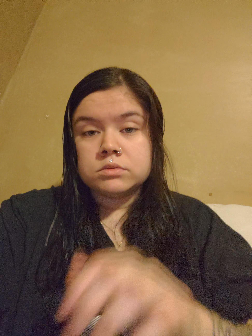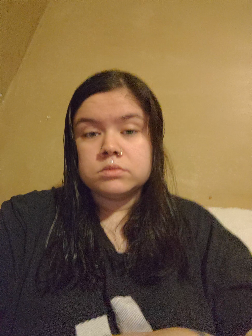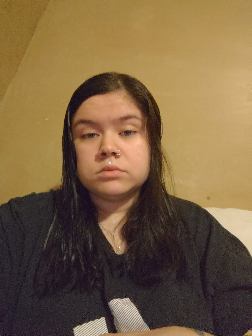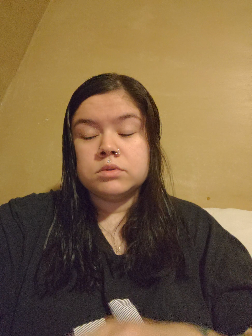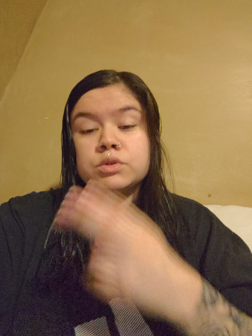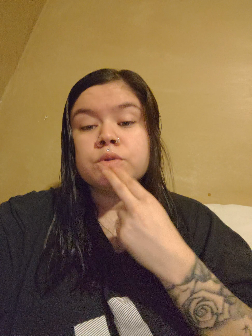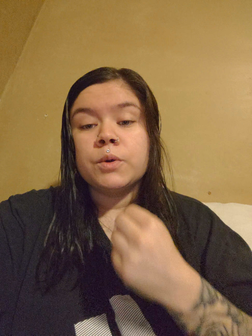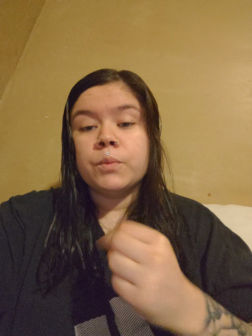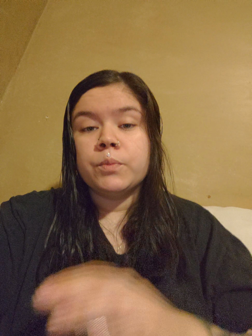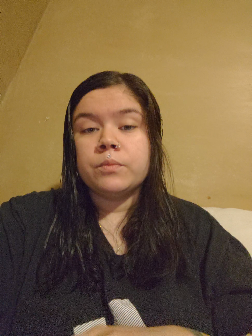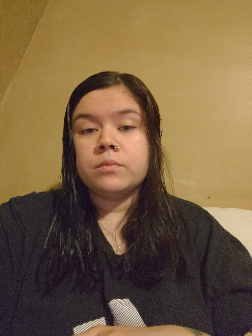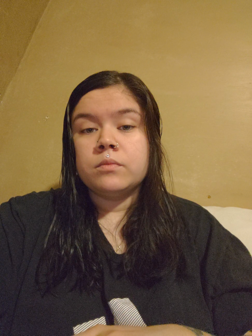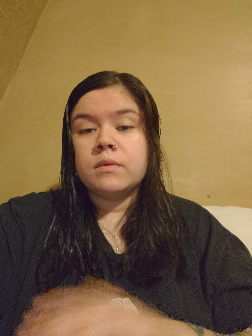cute